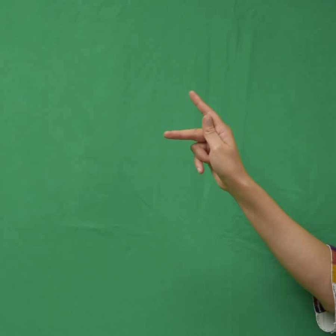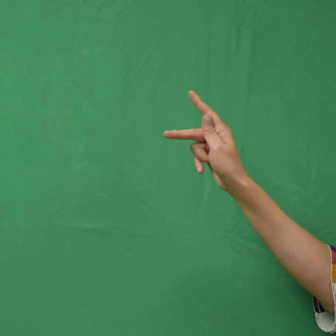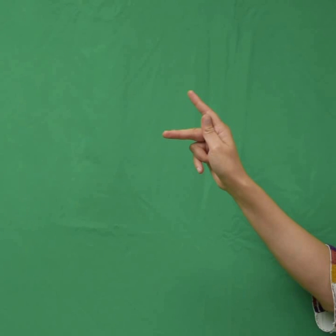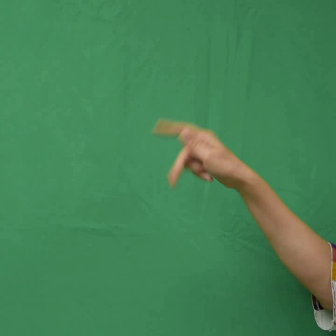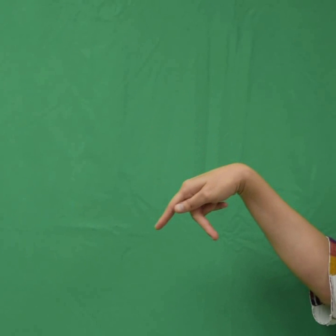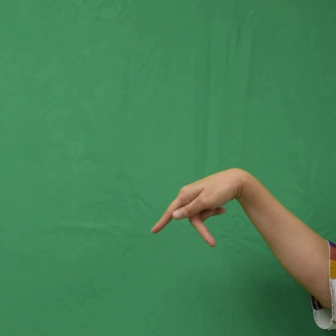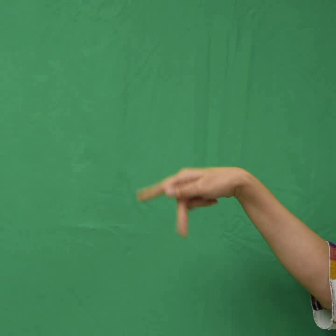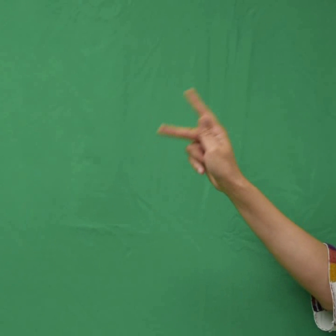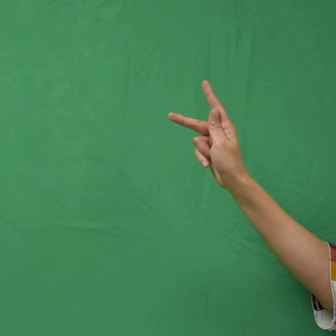K